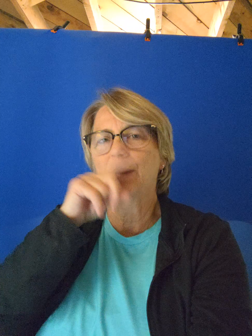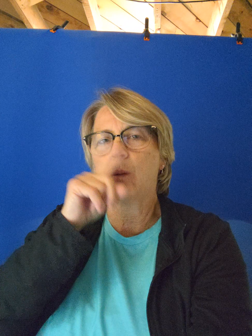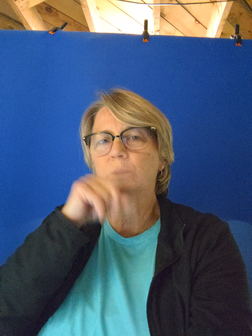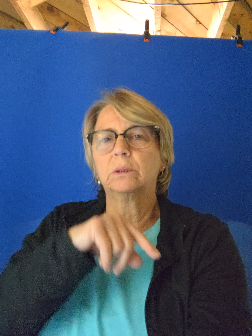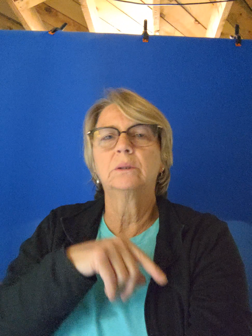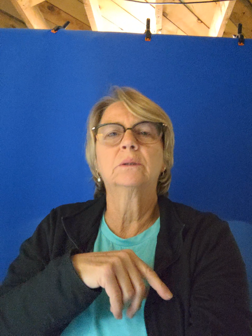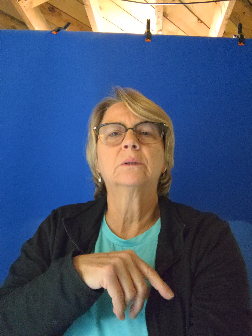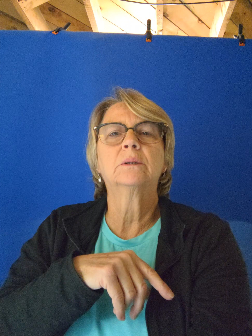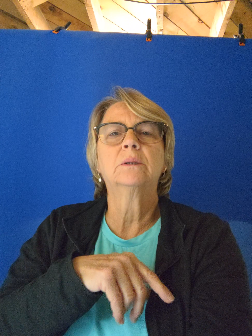mouse